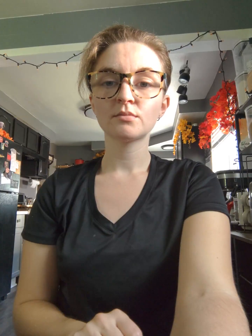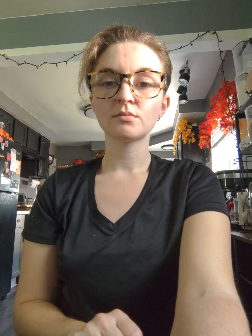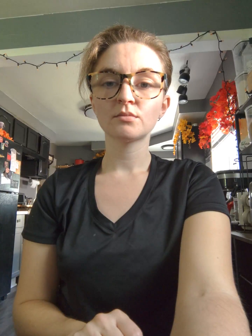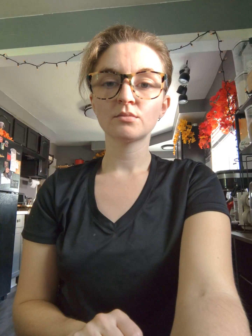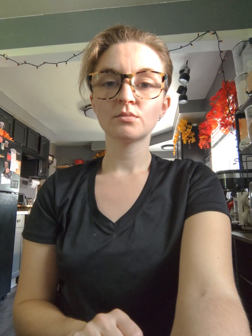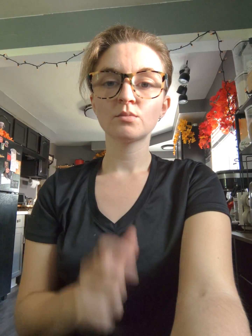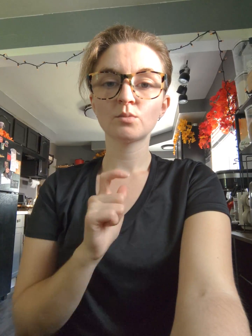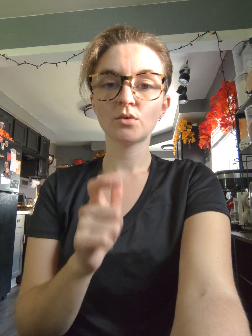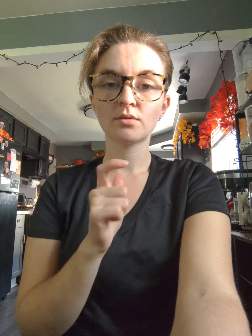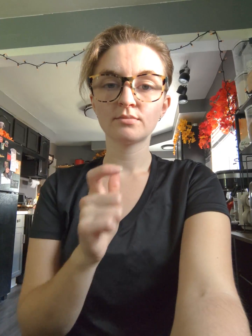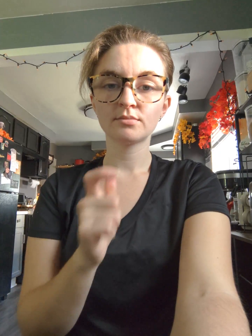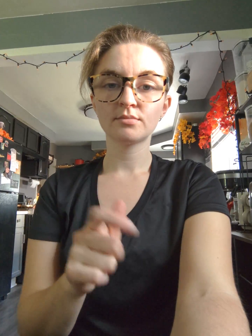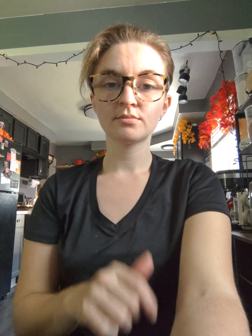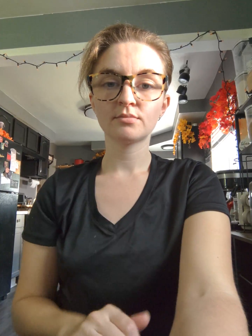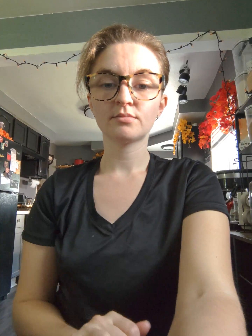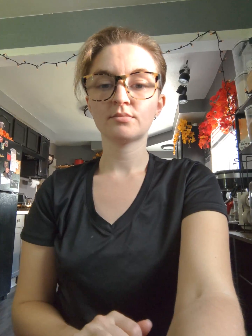run